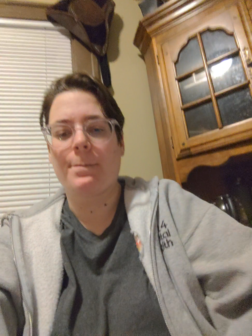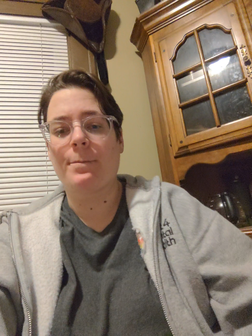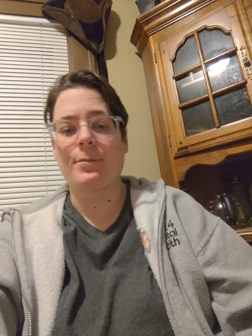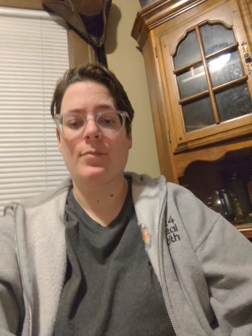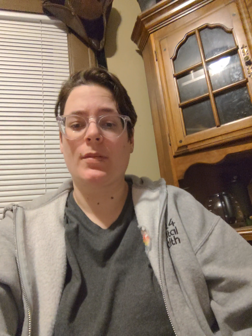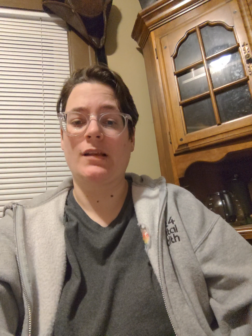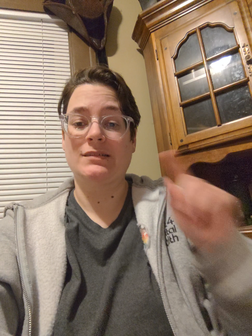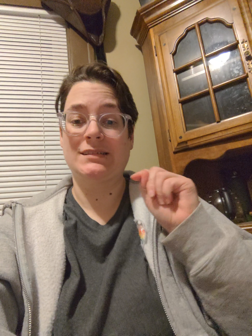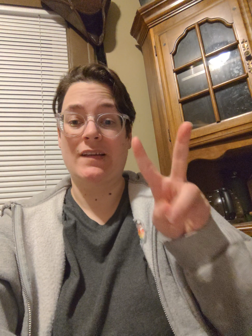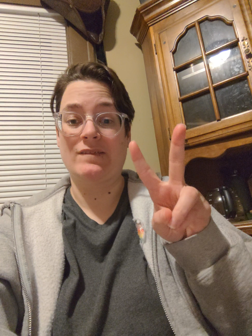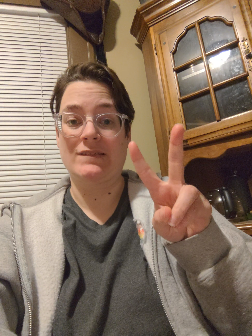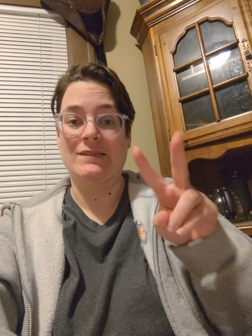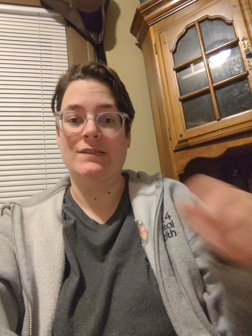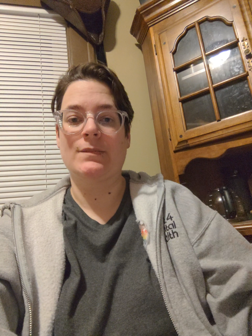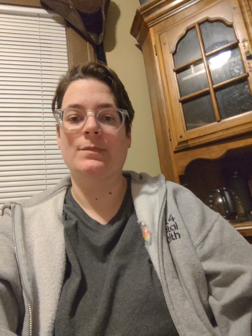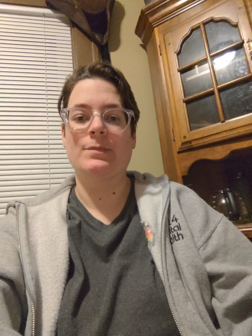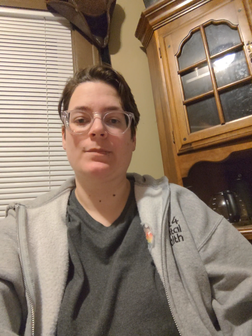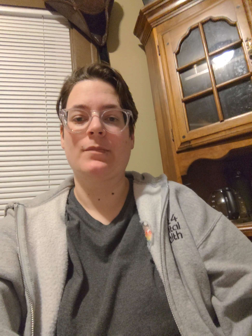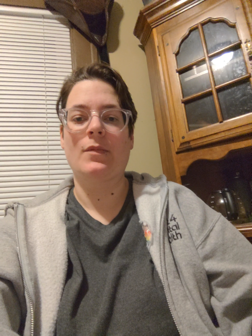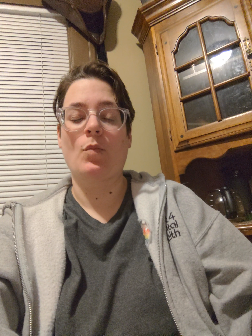TV